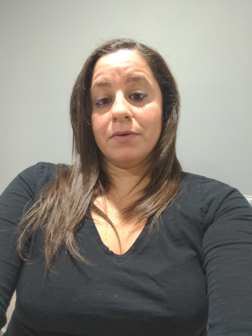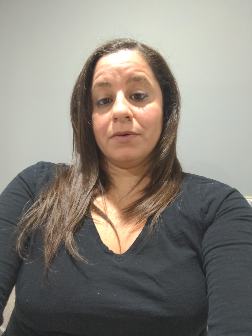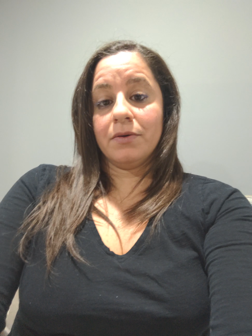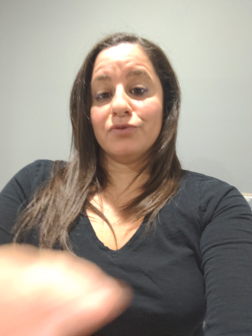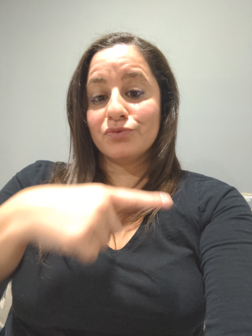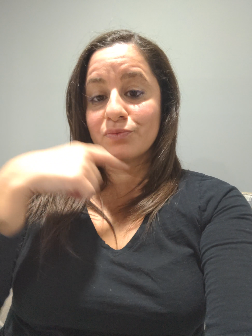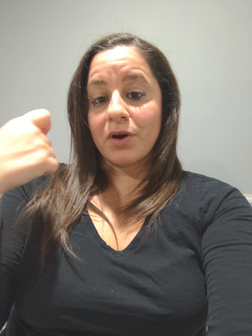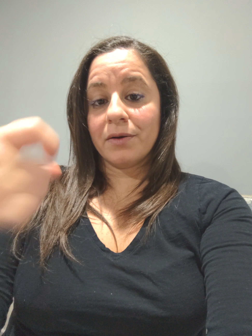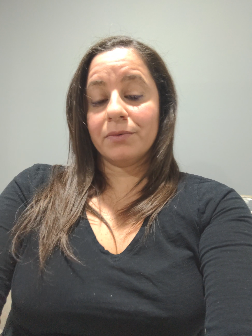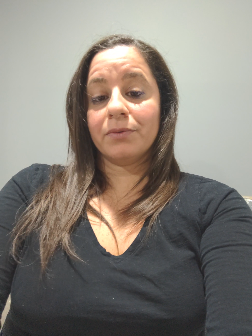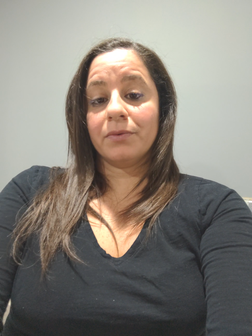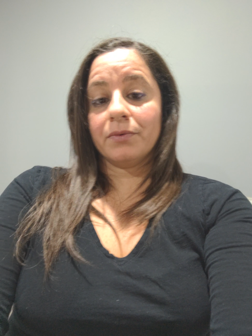dry